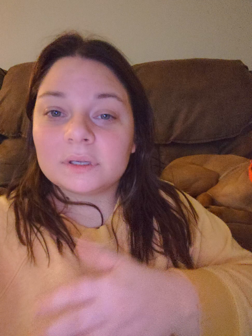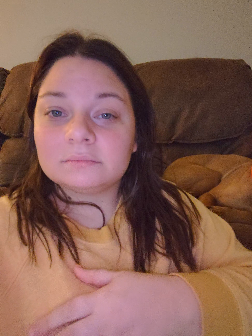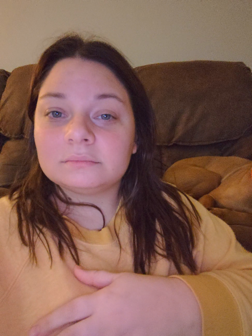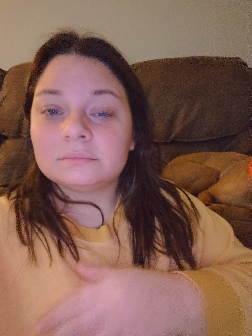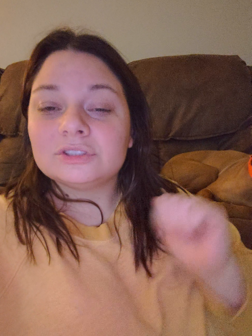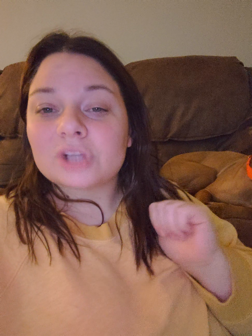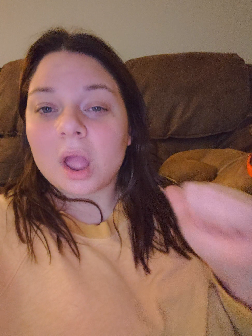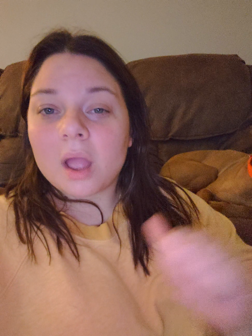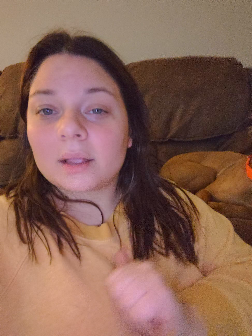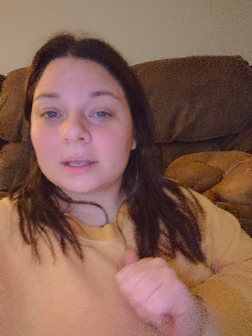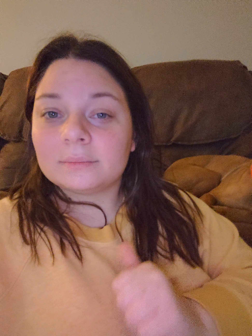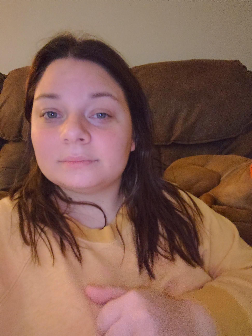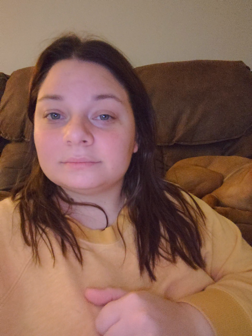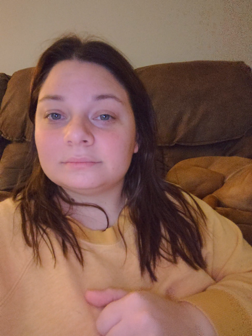jacket